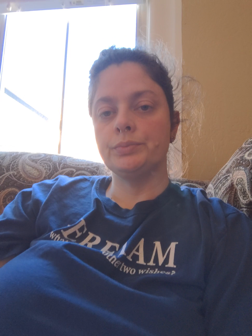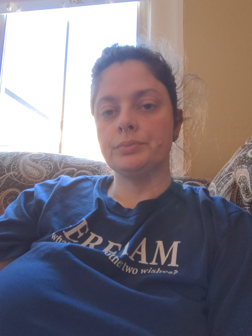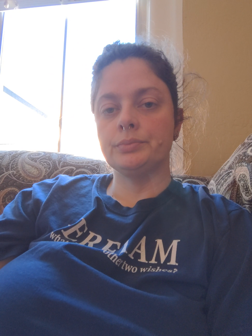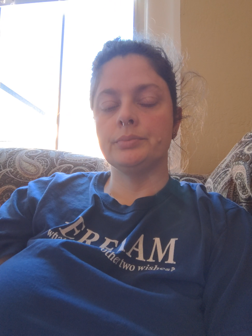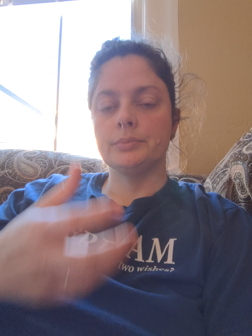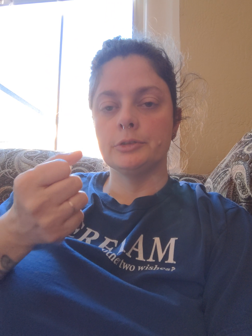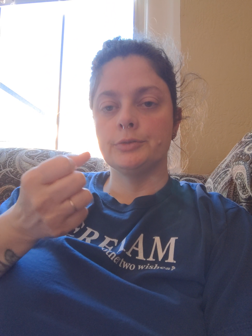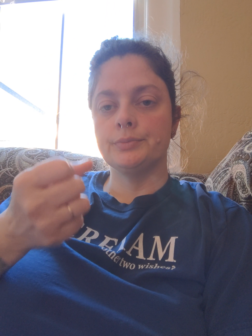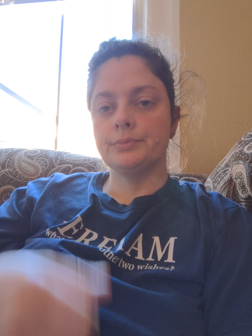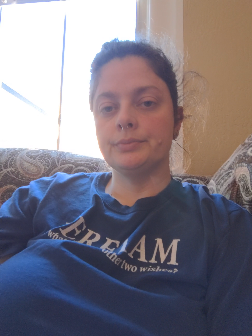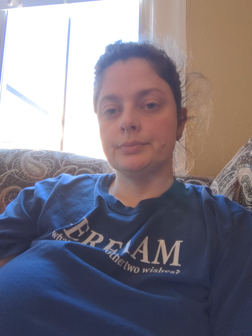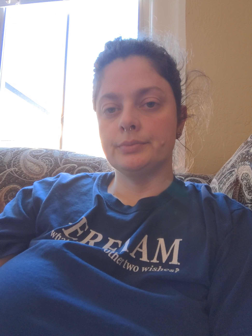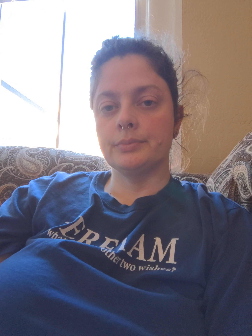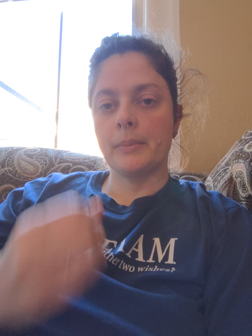milk